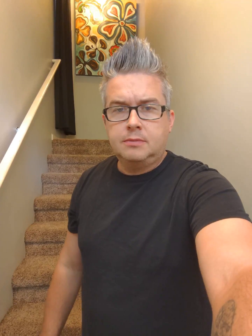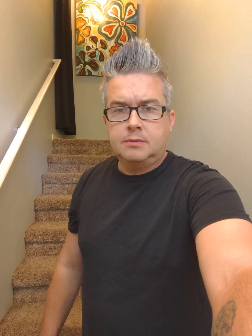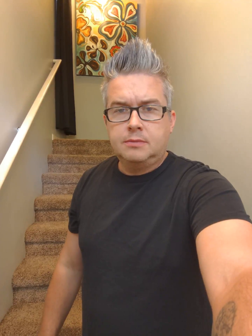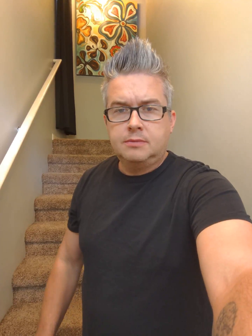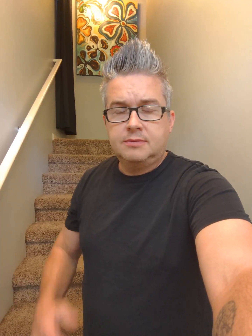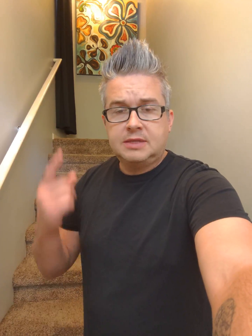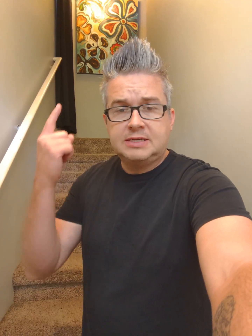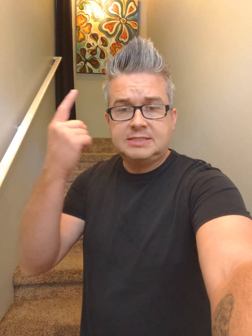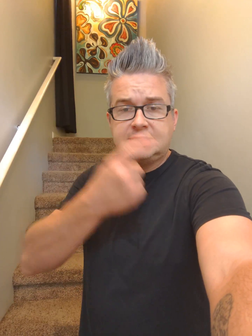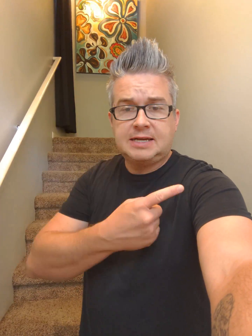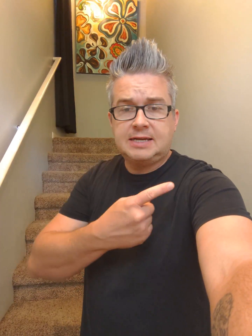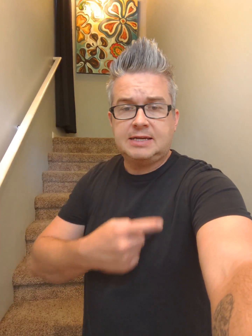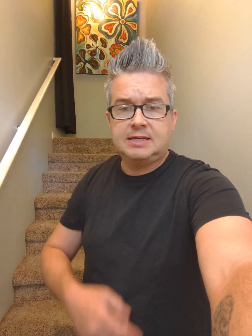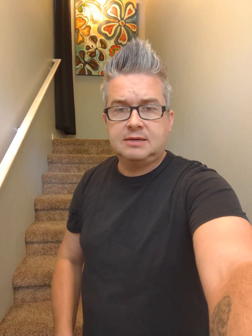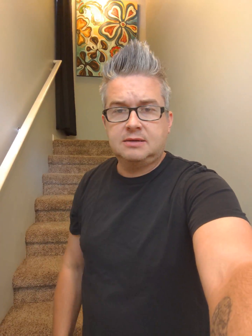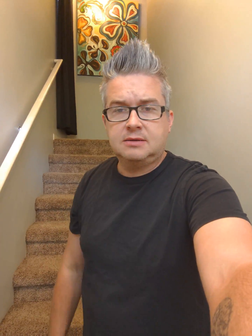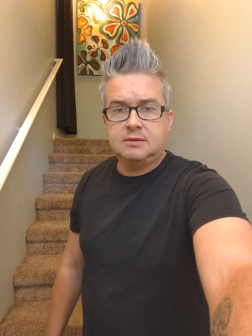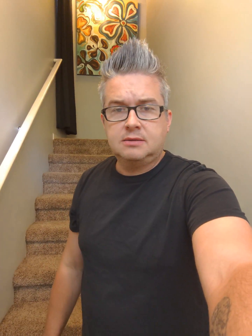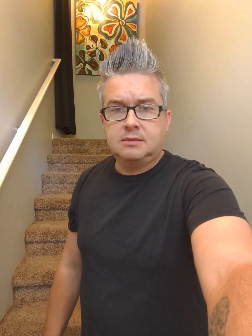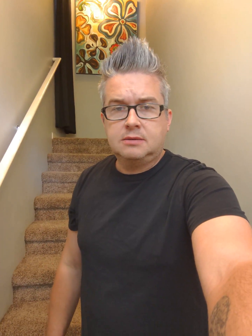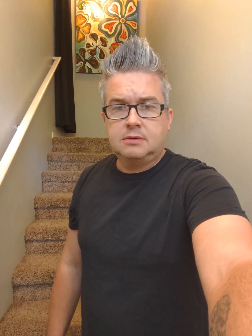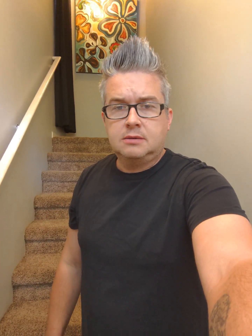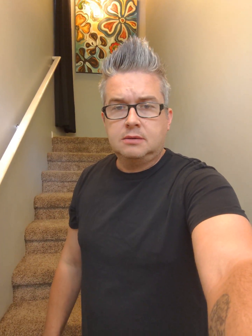day